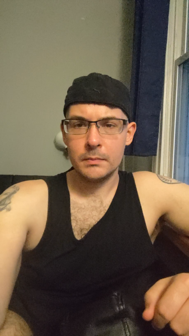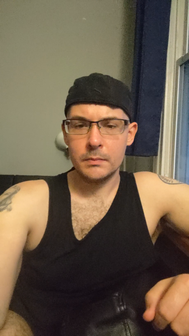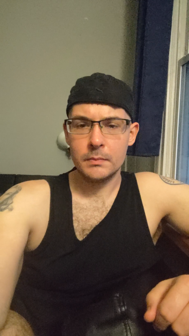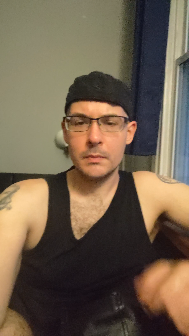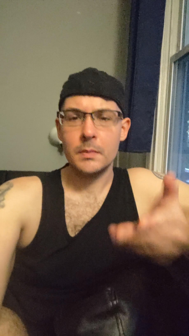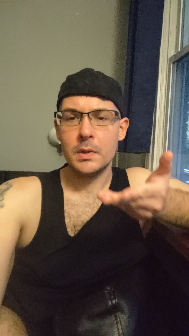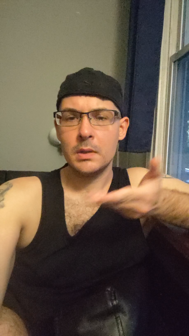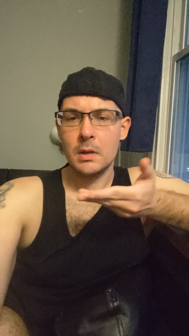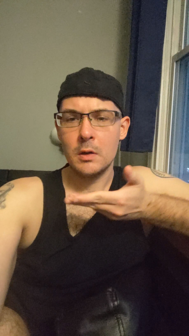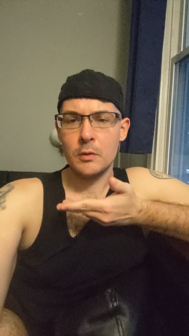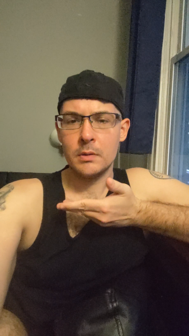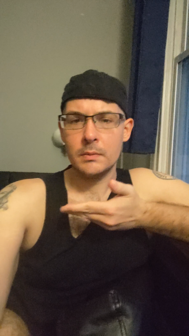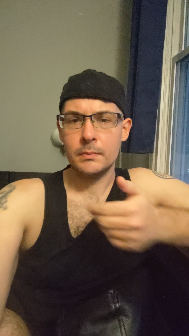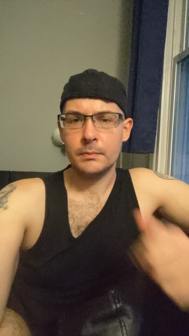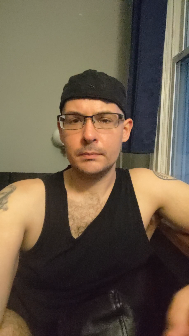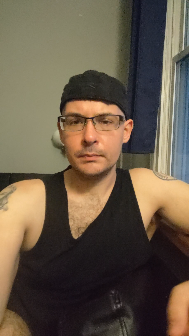carry